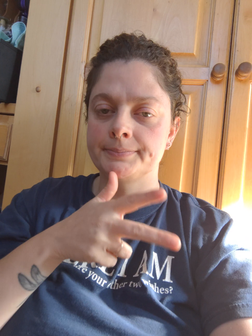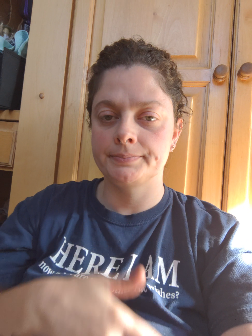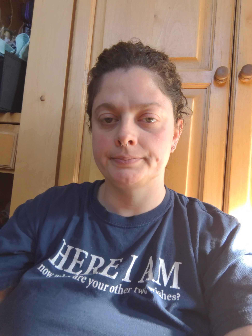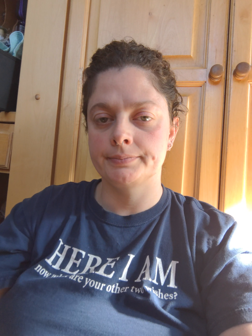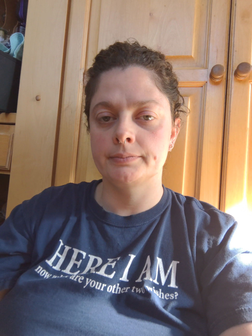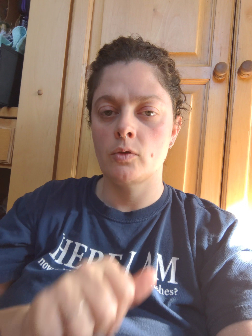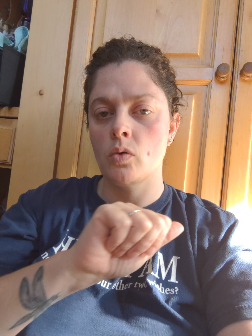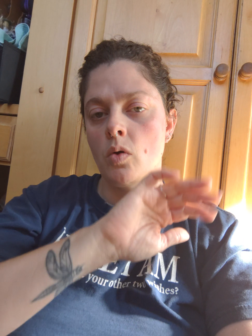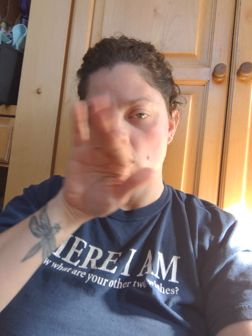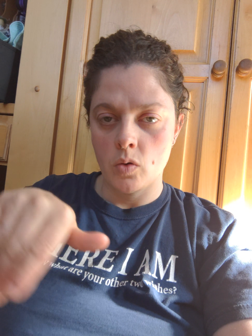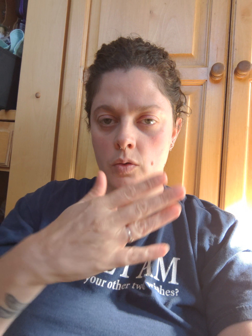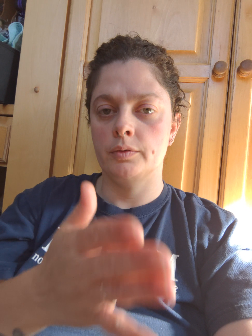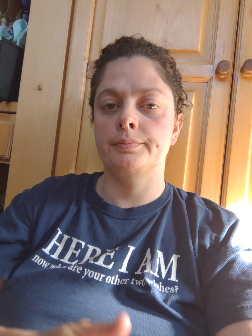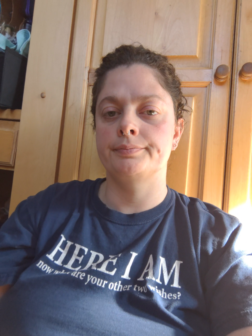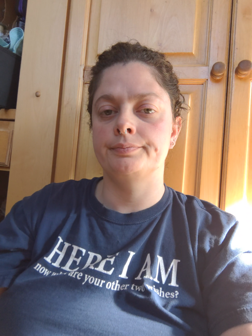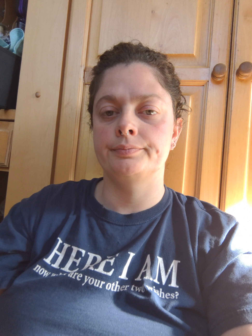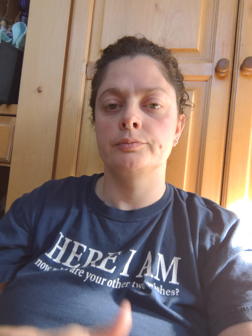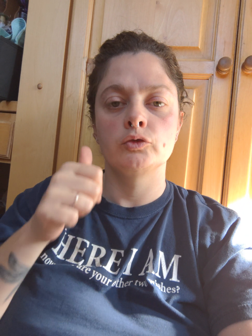all